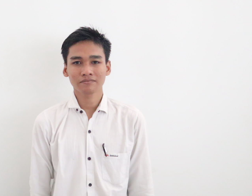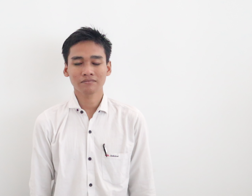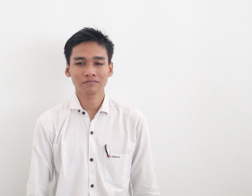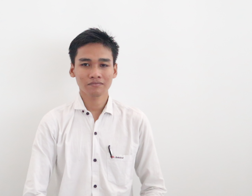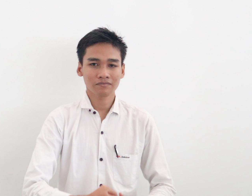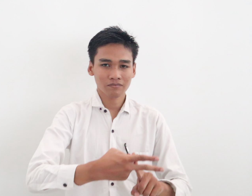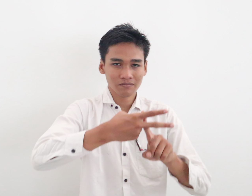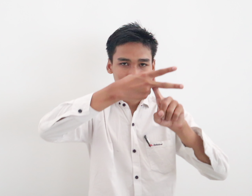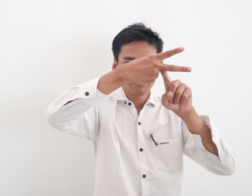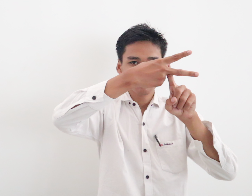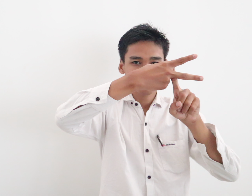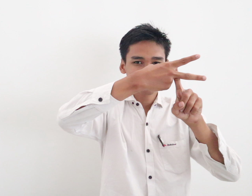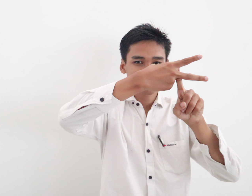F